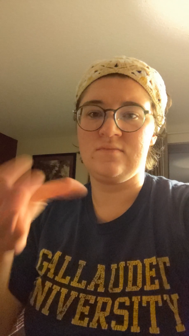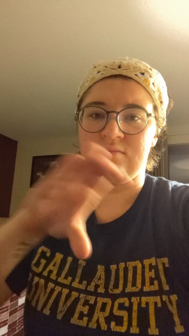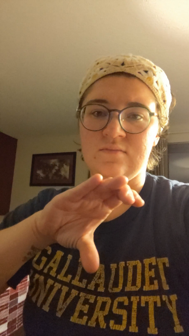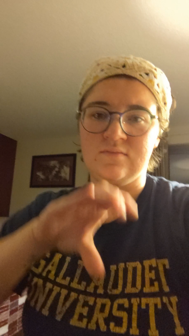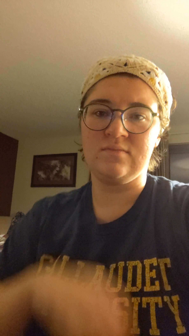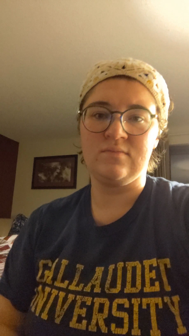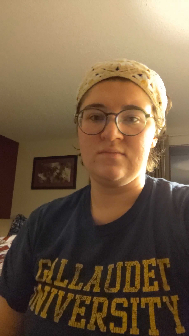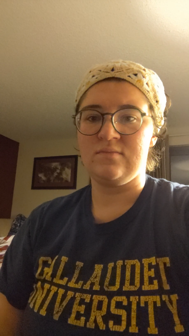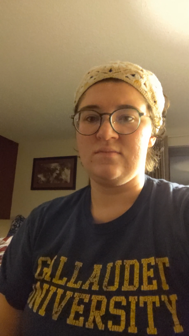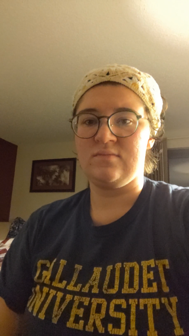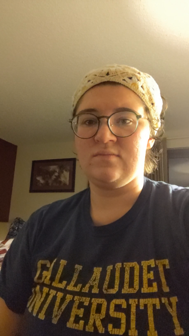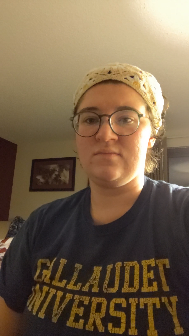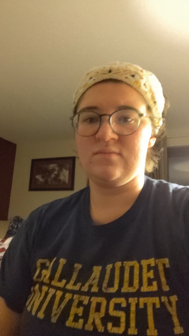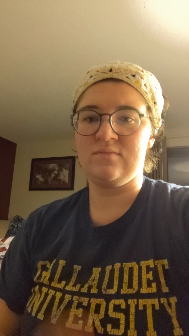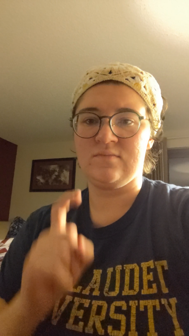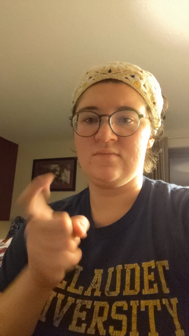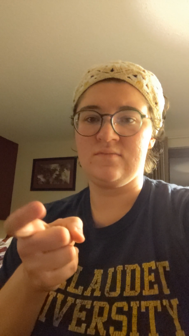present